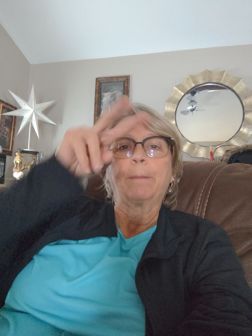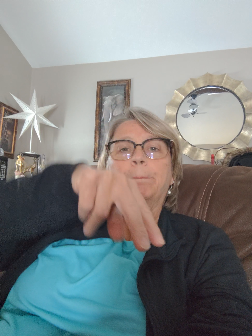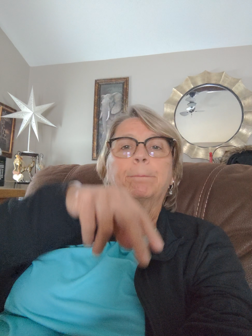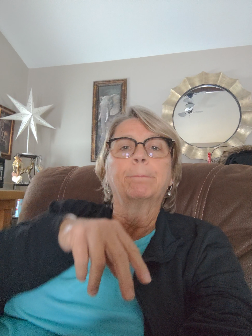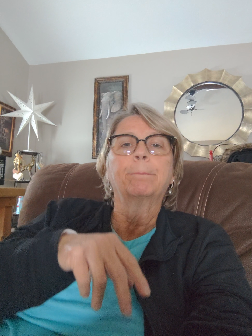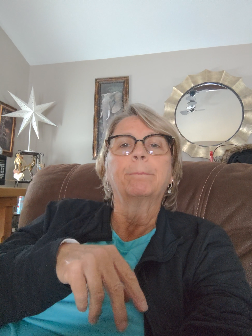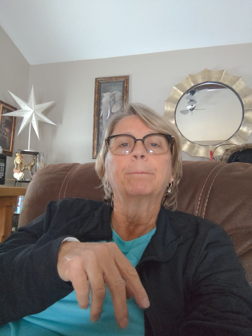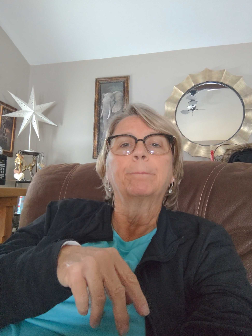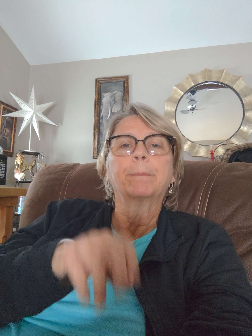jump